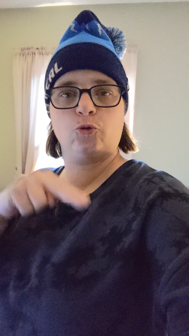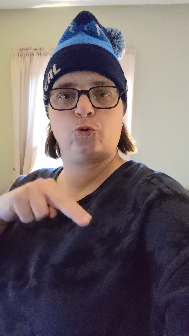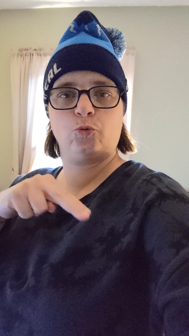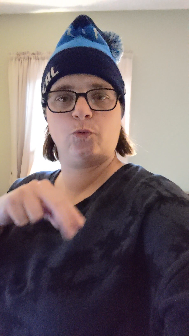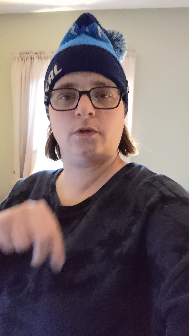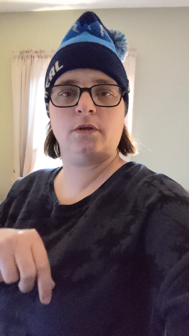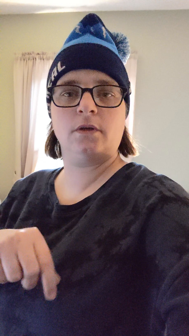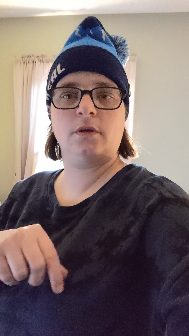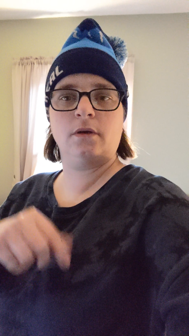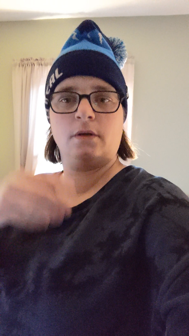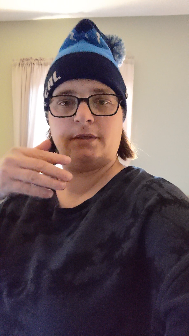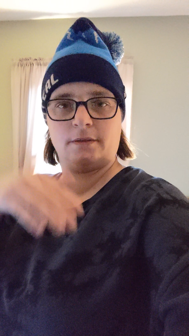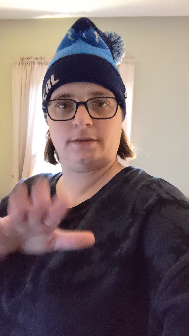enter